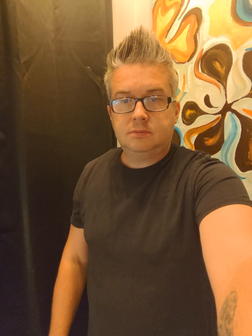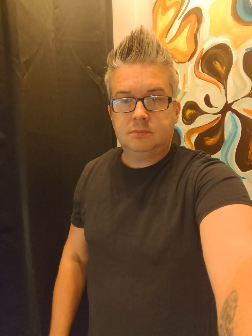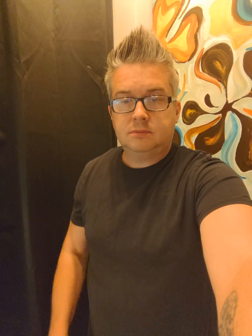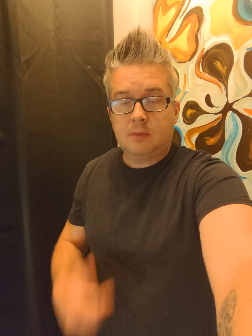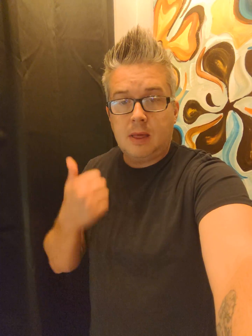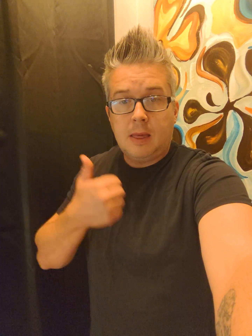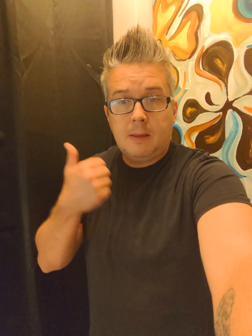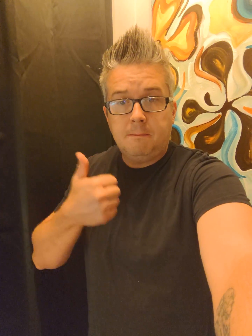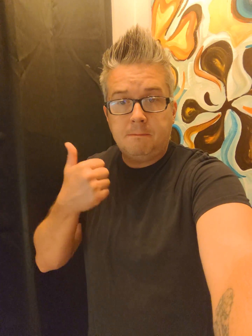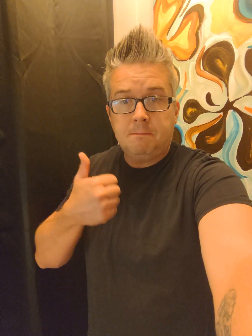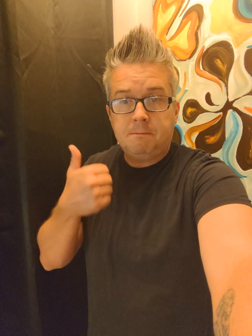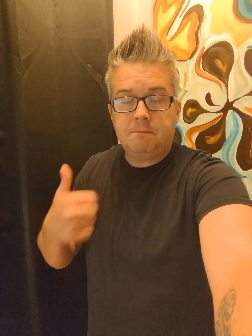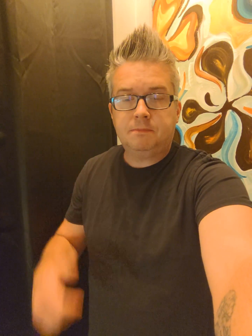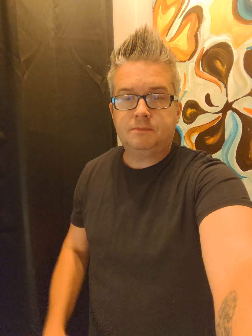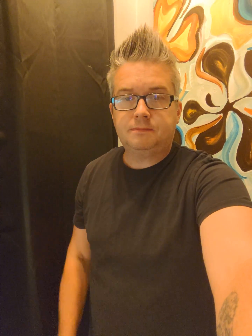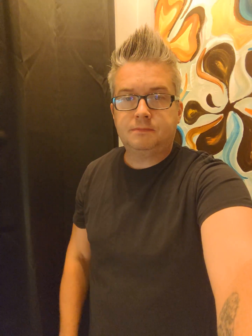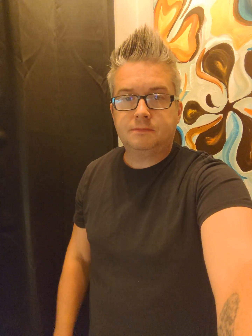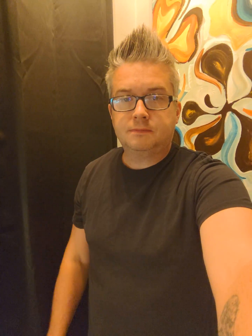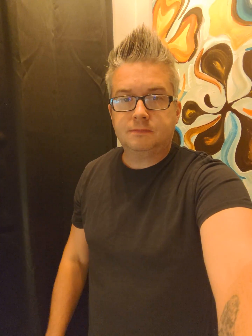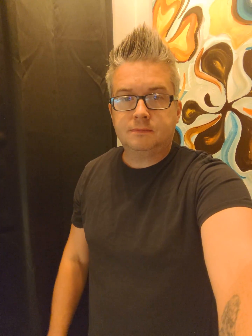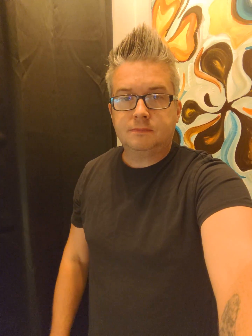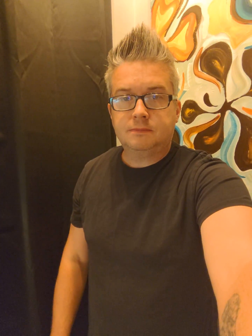help